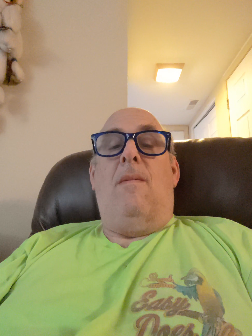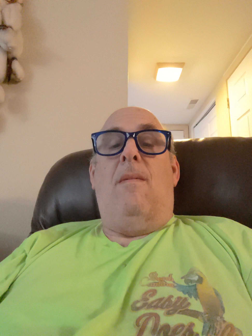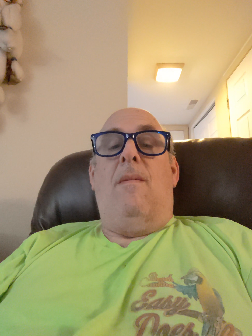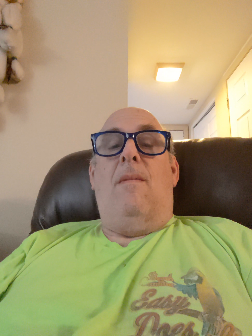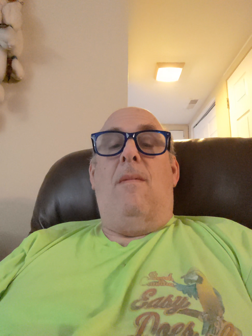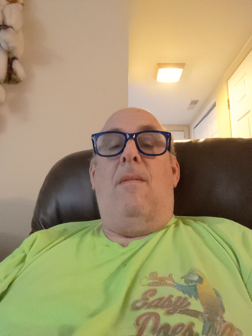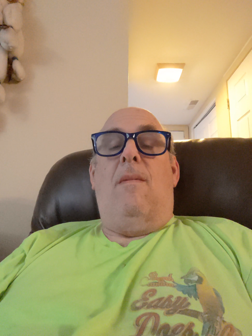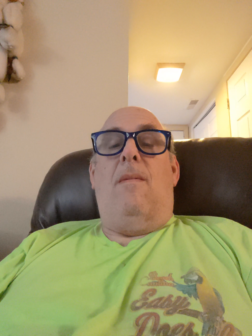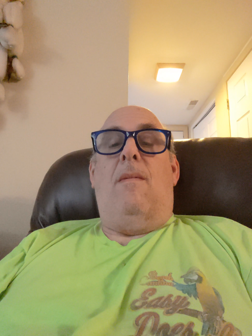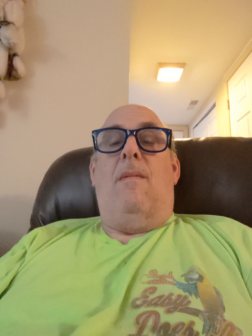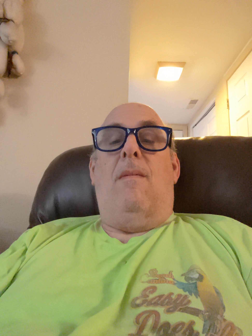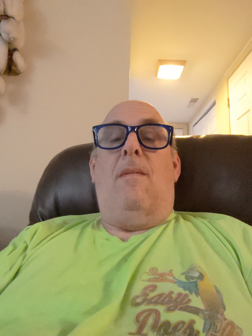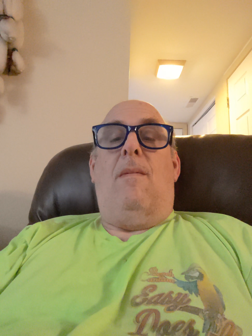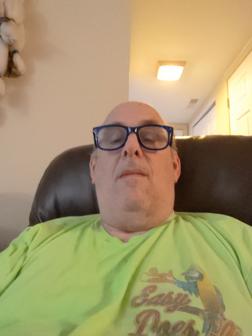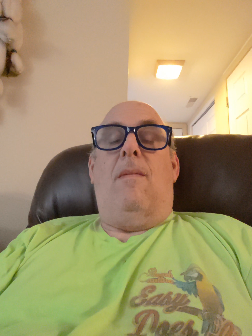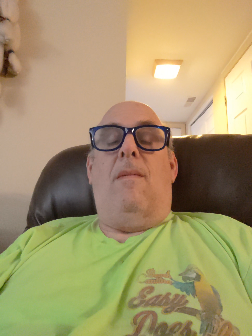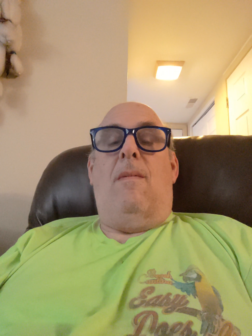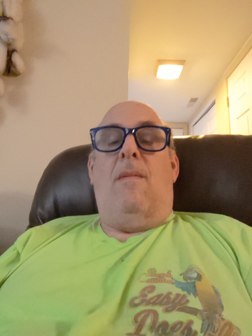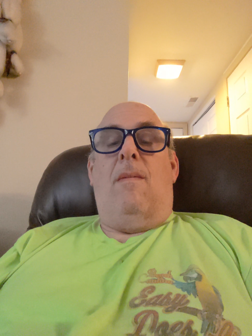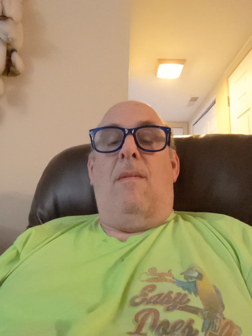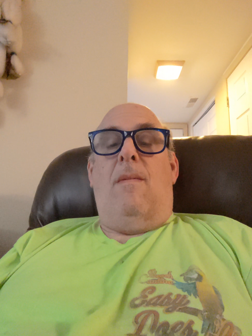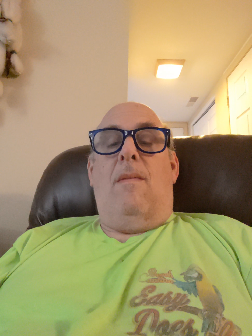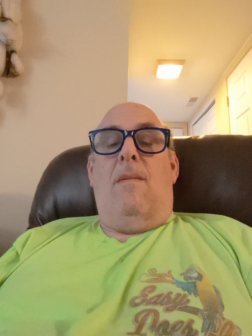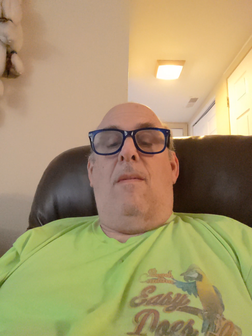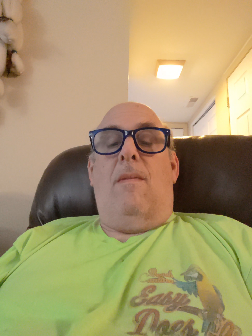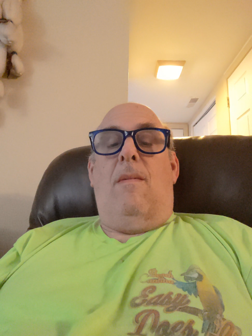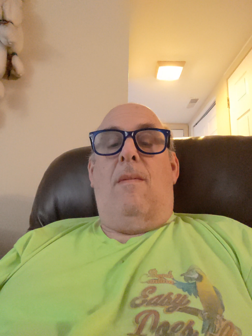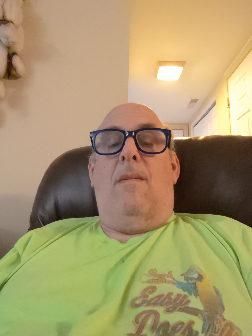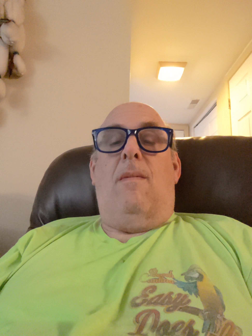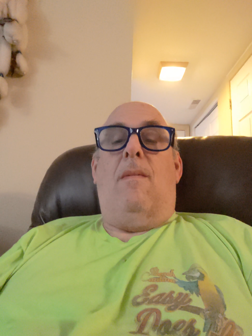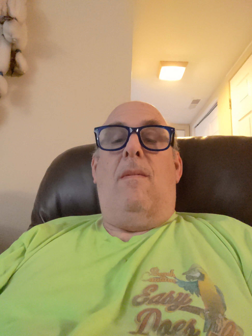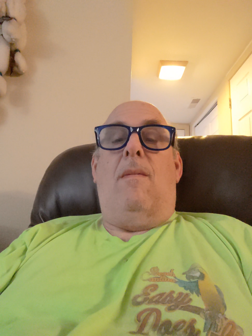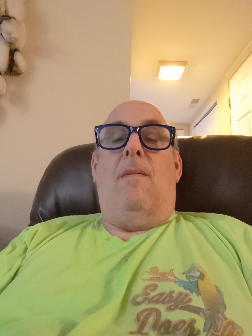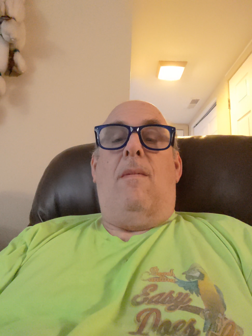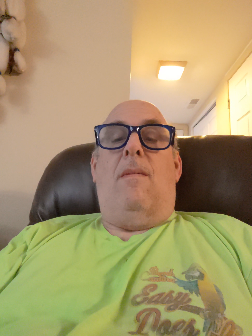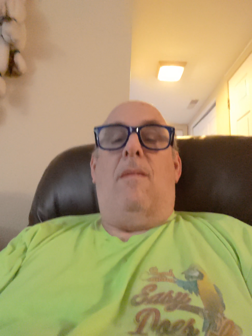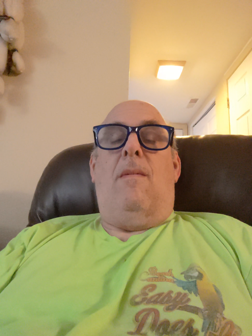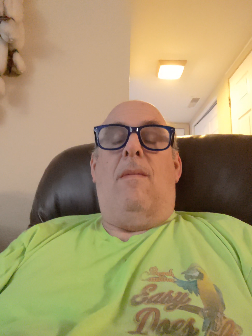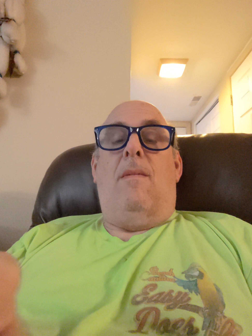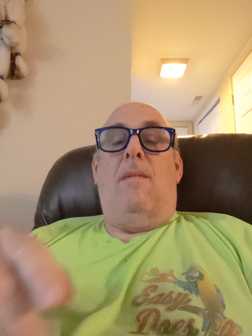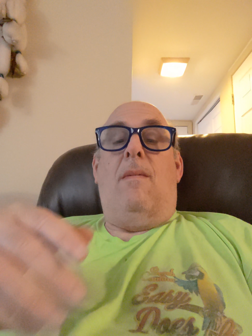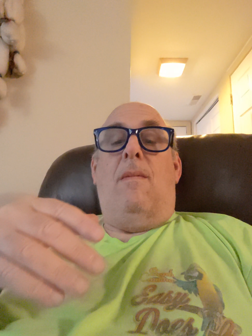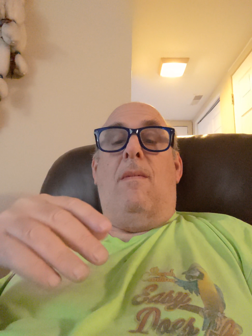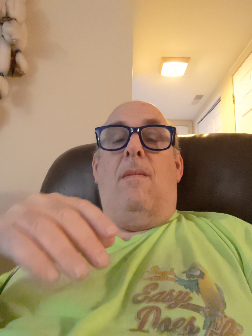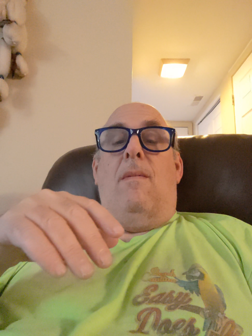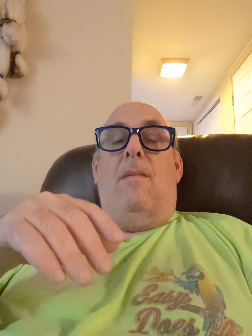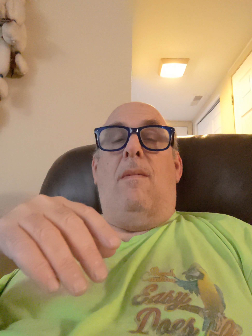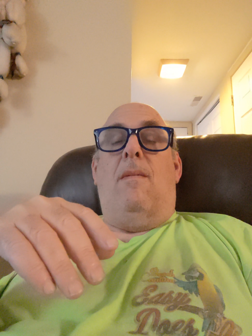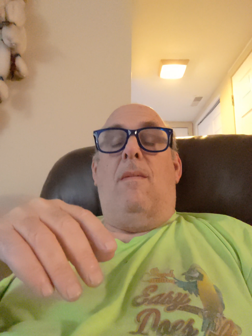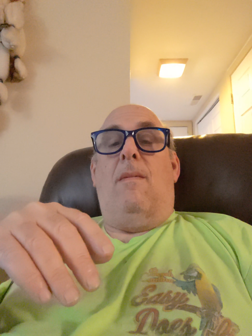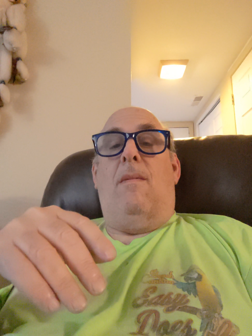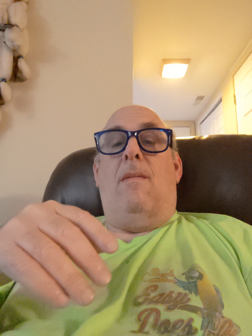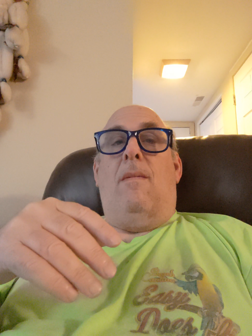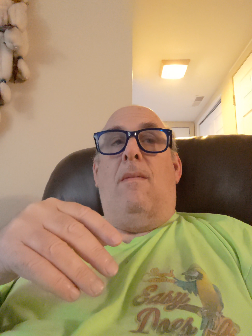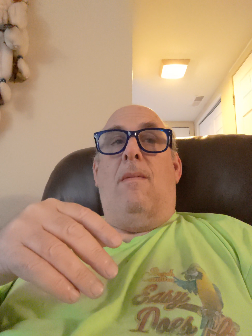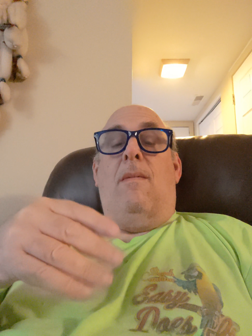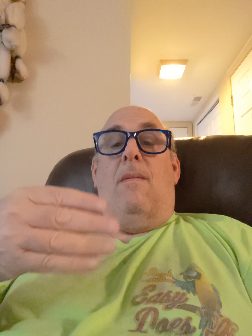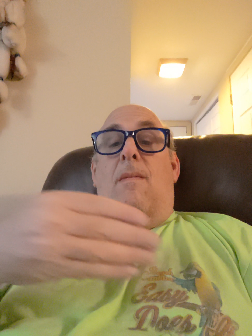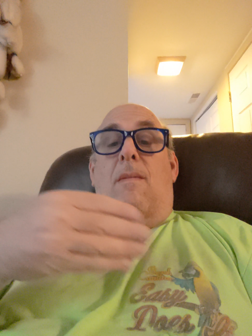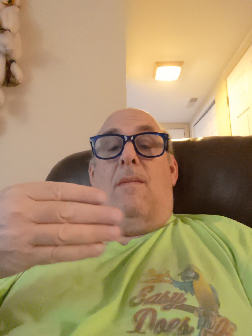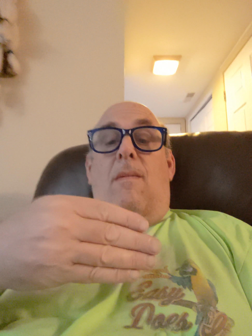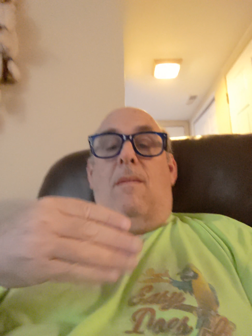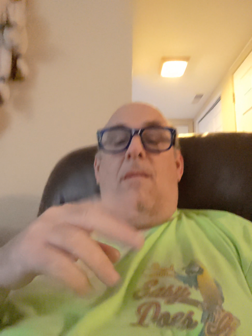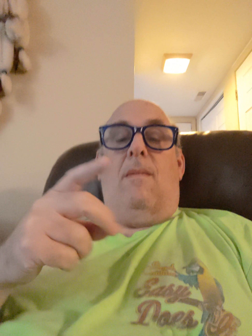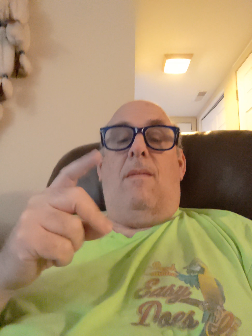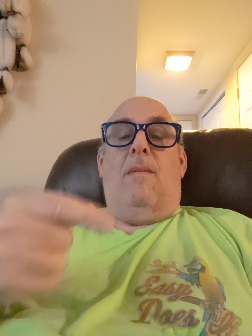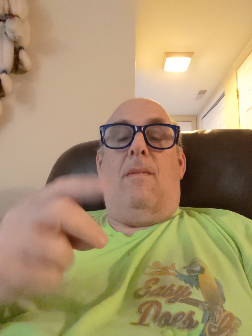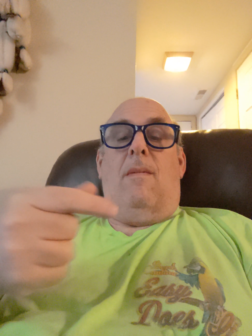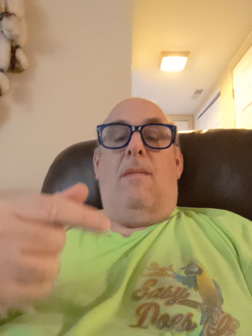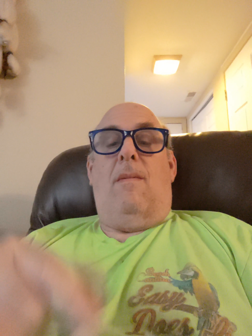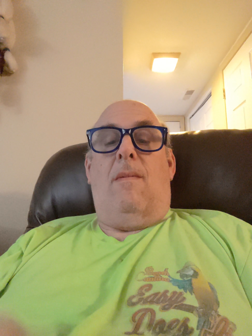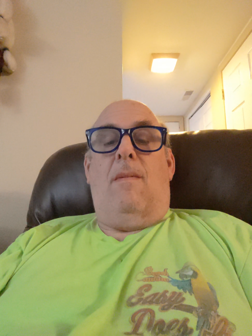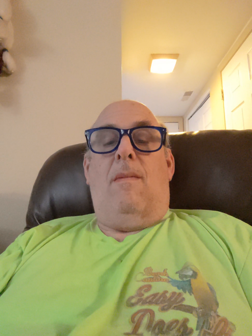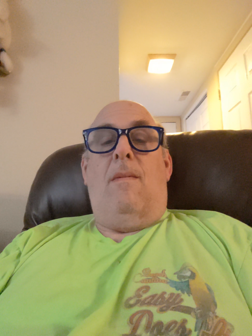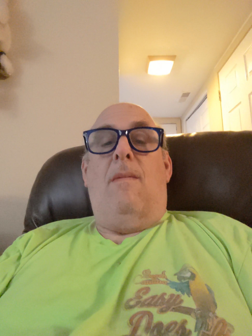puppy